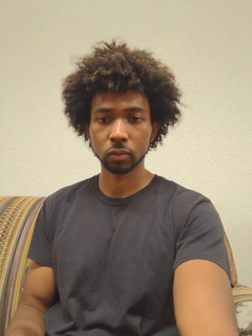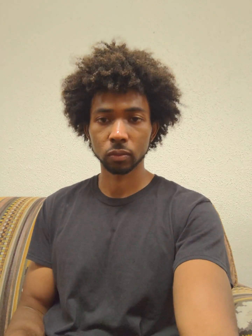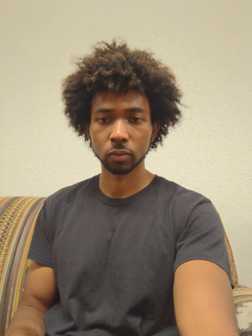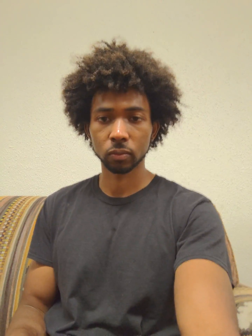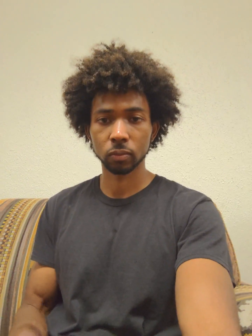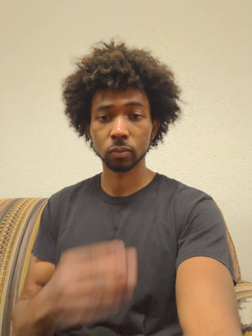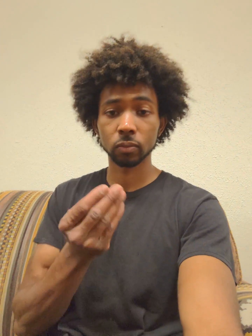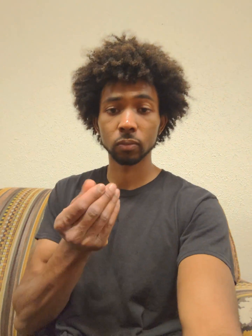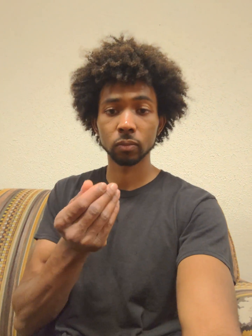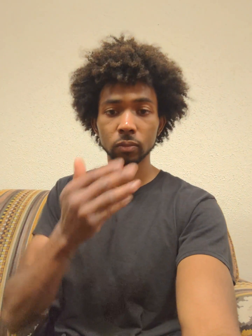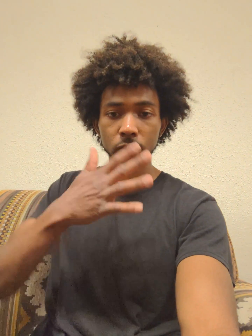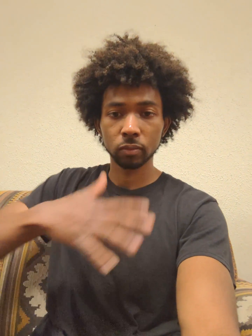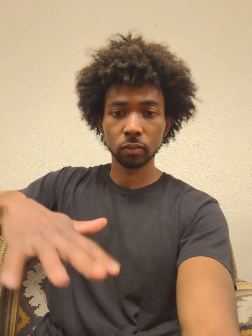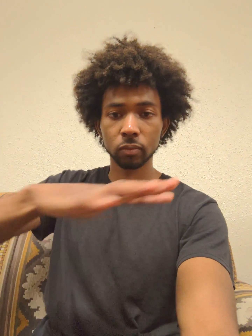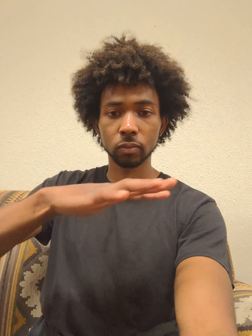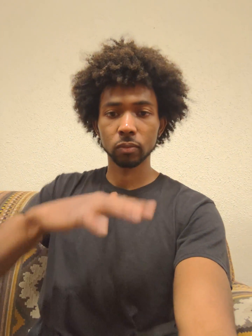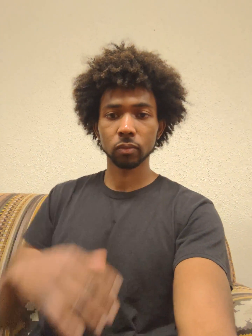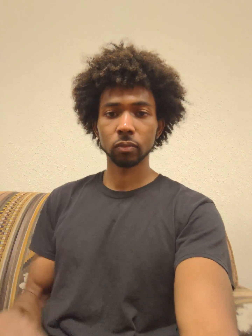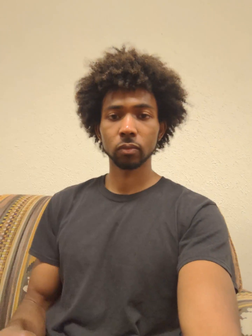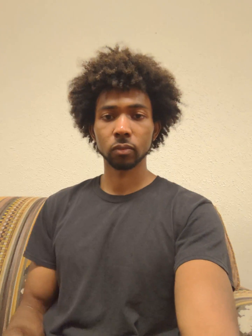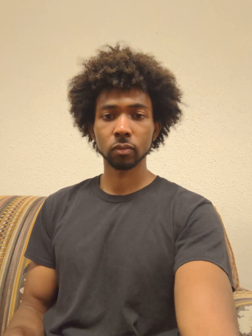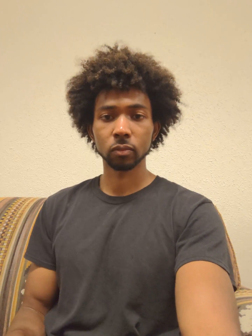garden